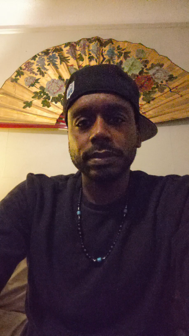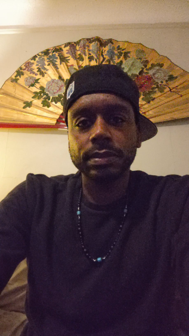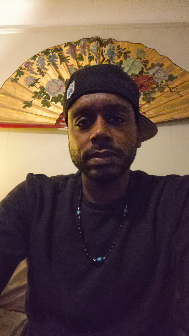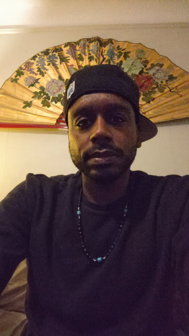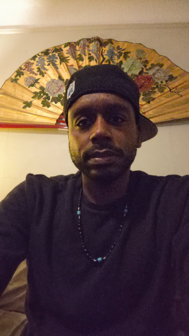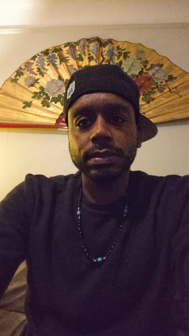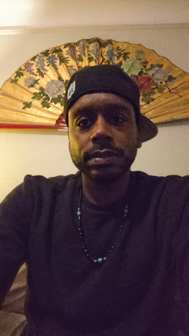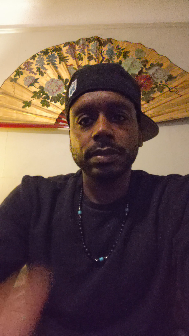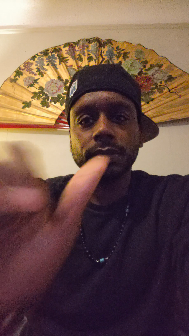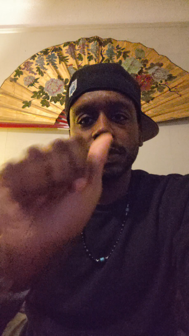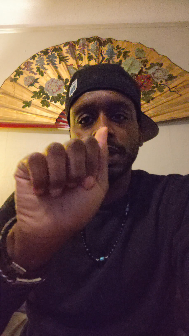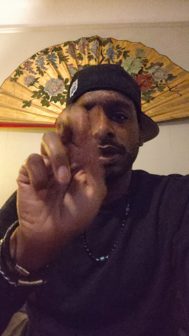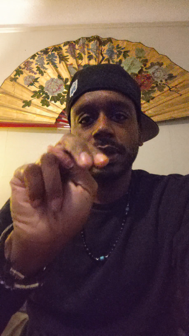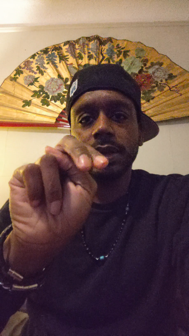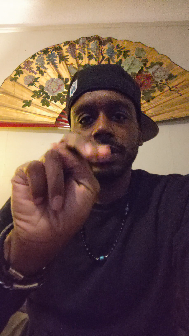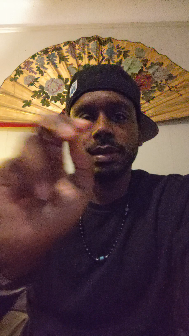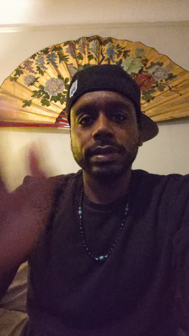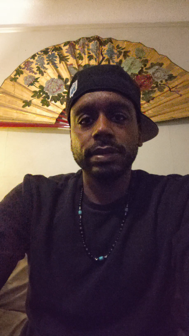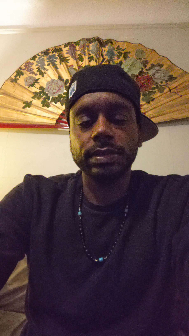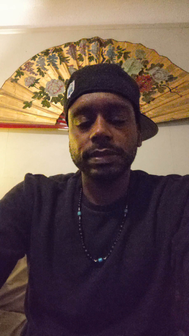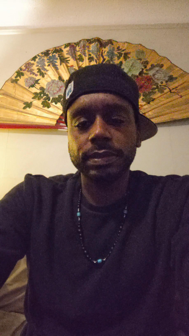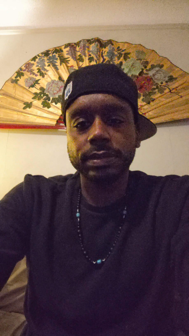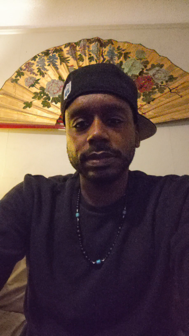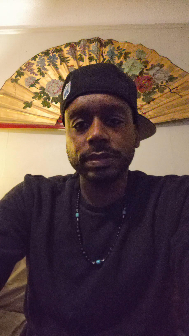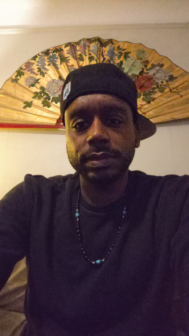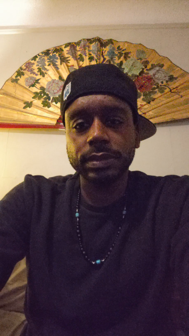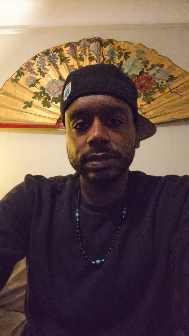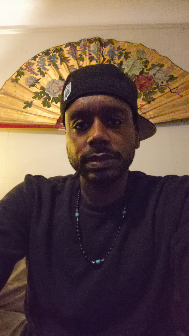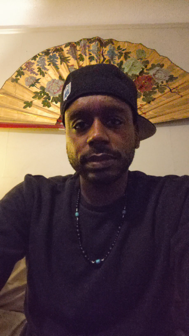an